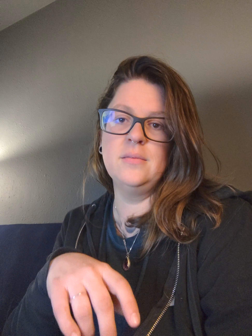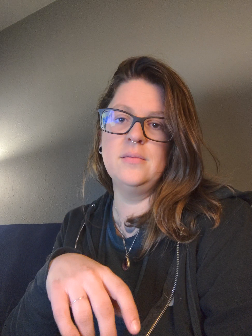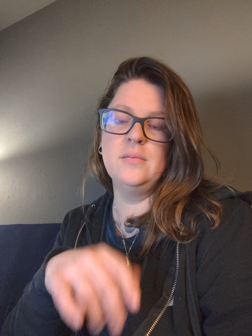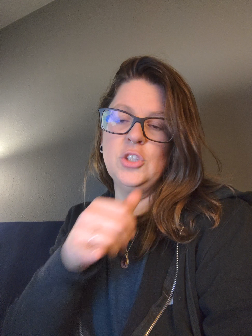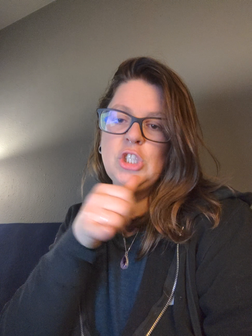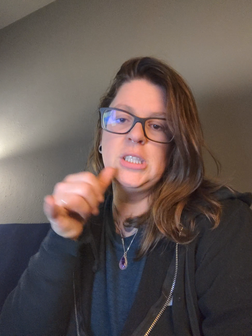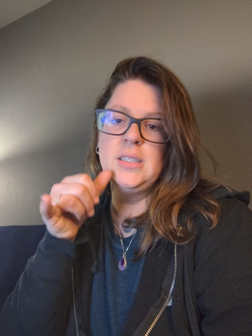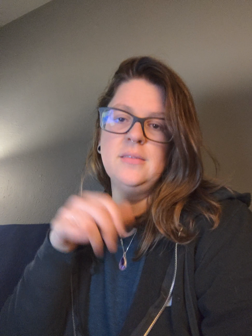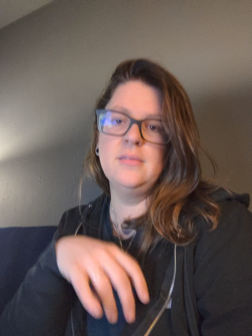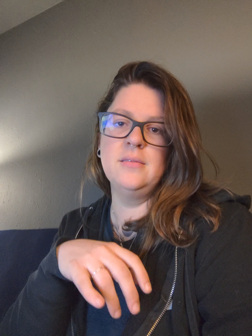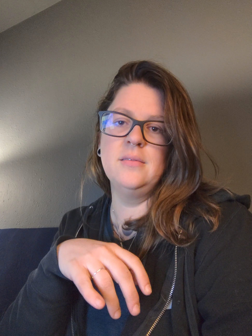jeans